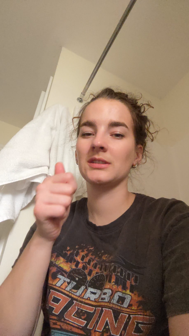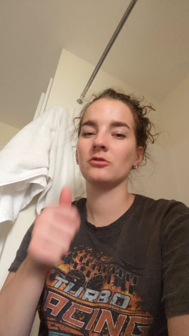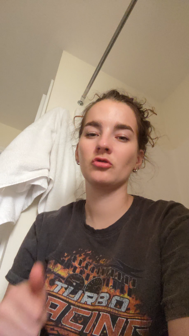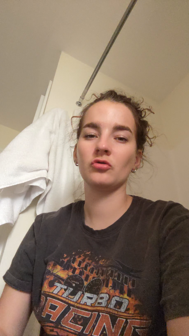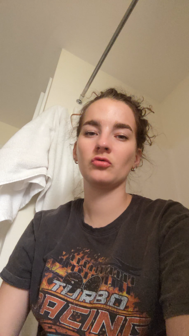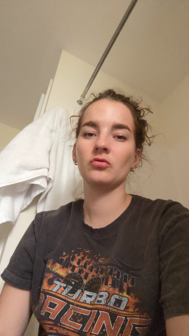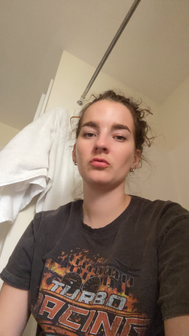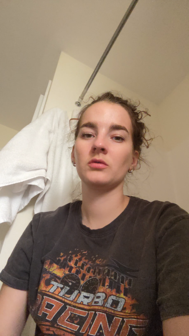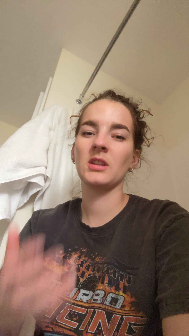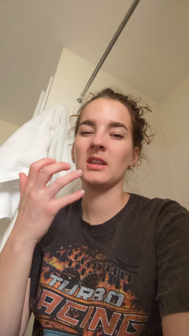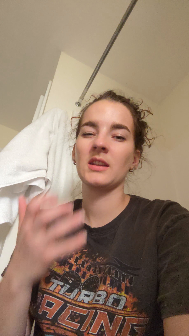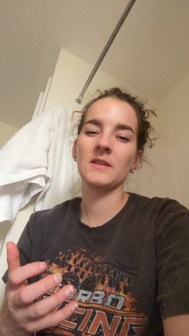heavy